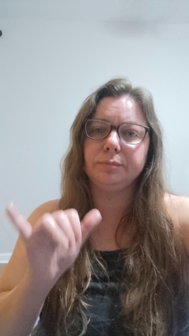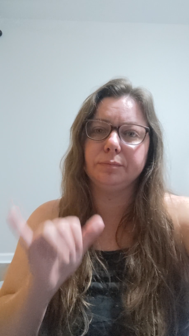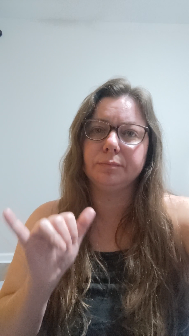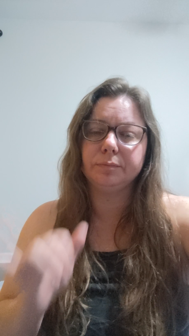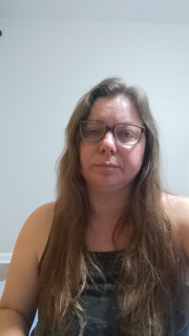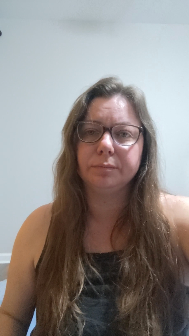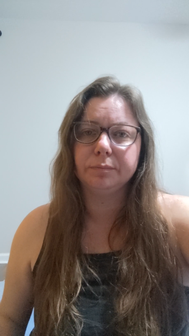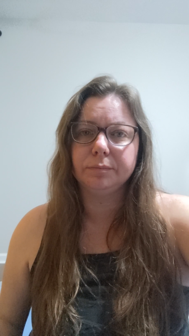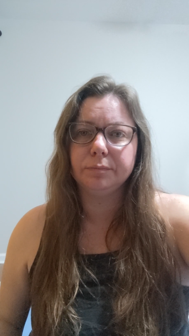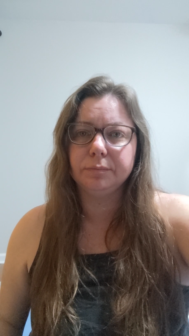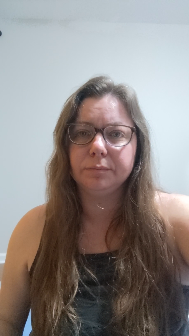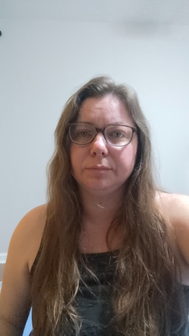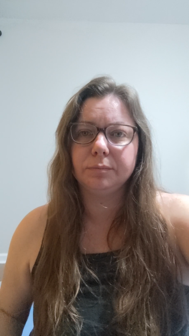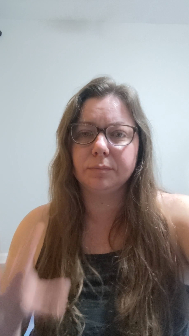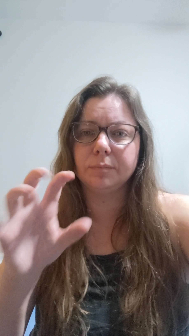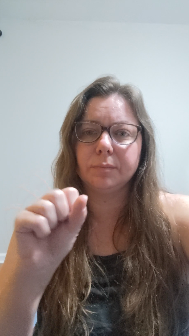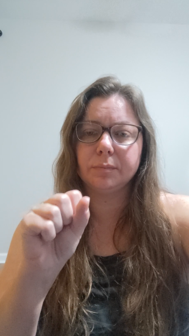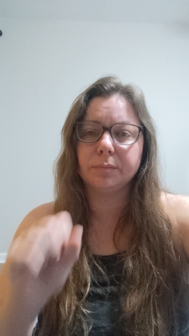catch